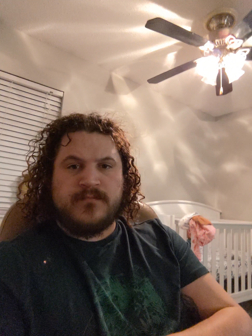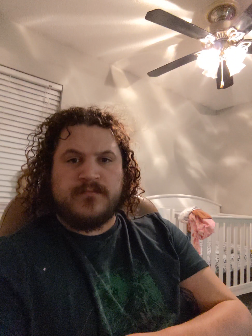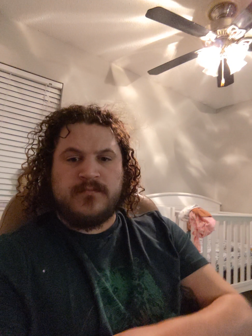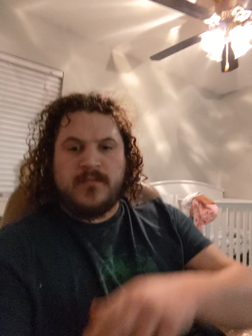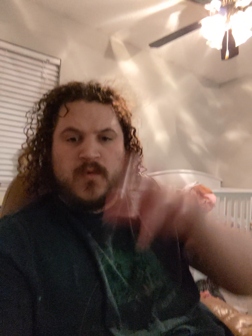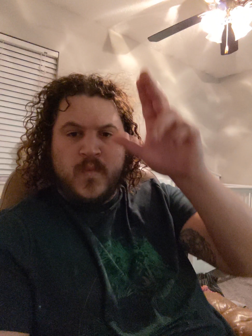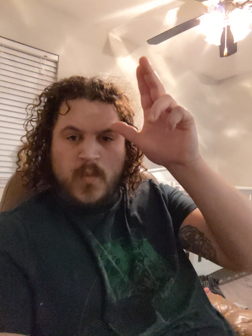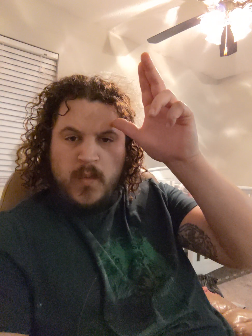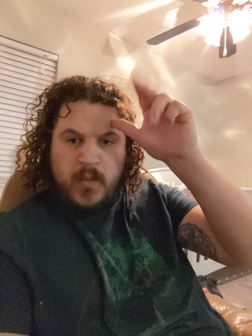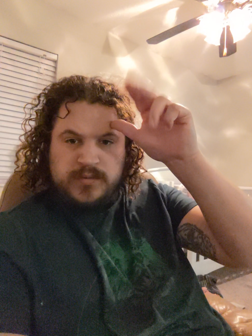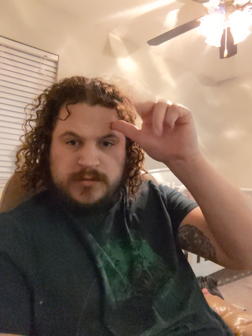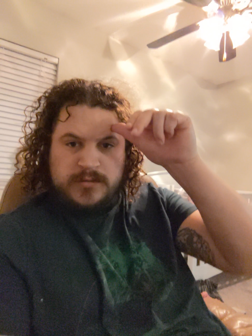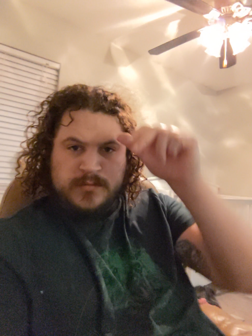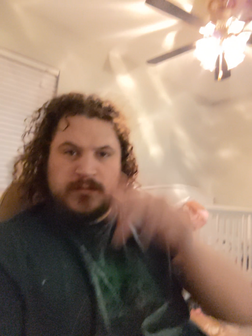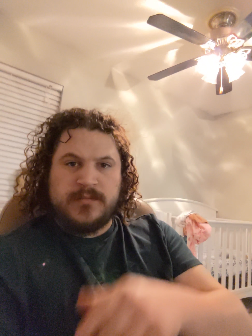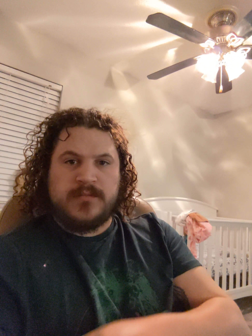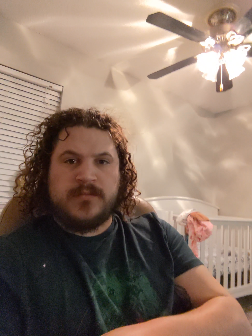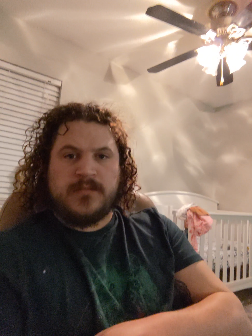horse